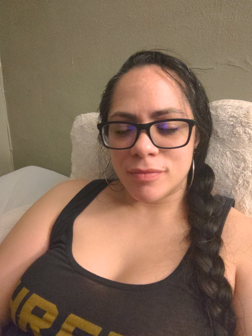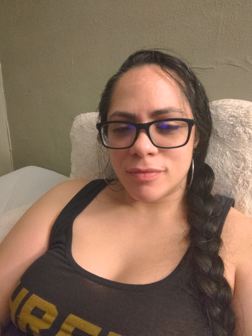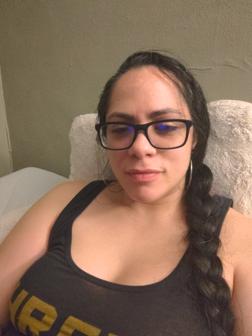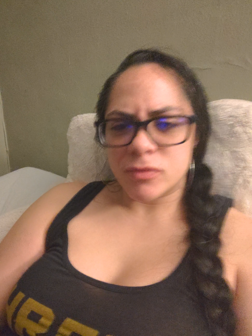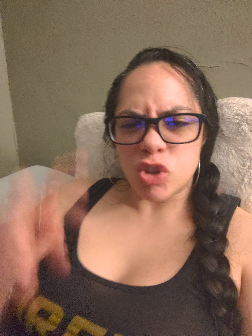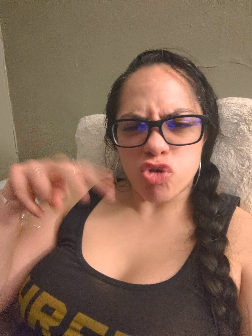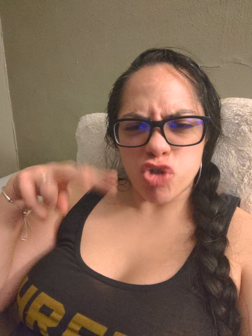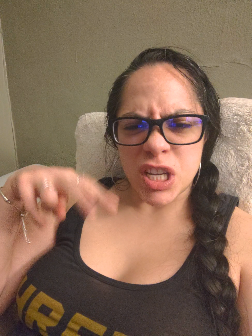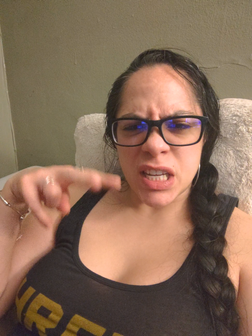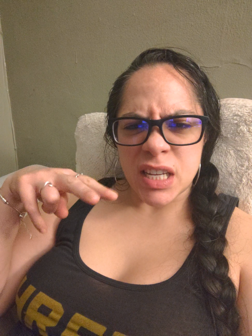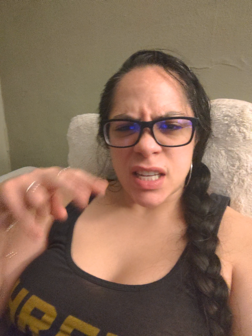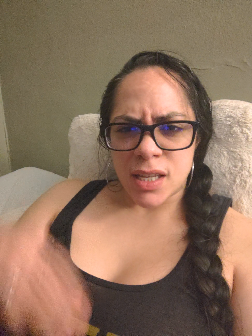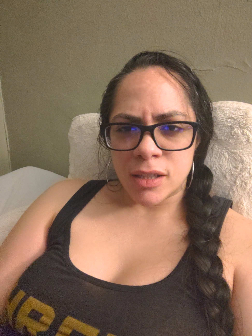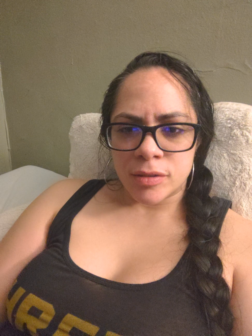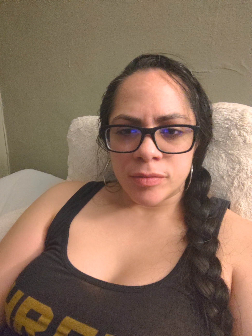read